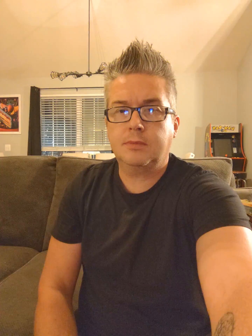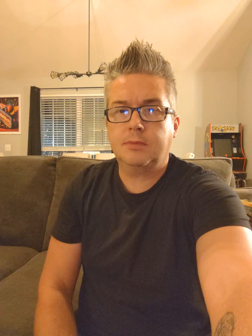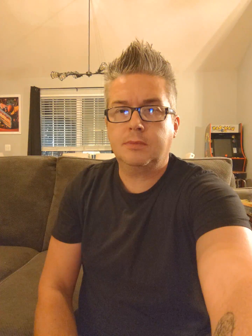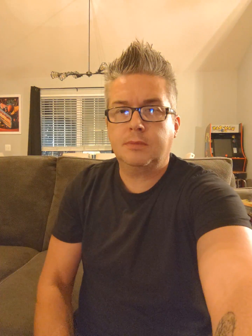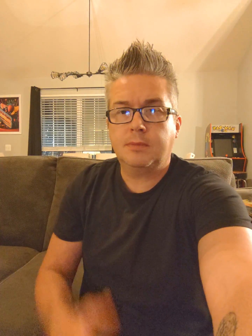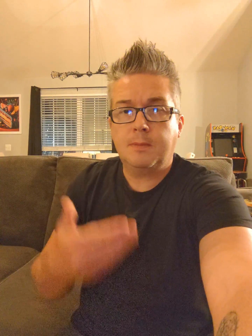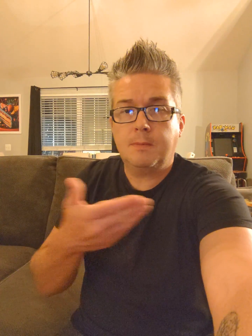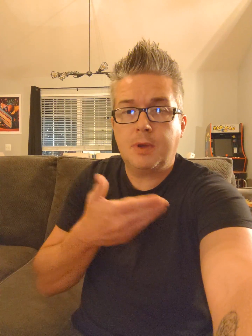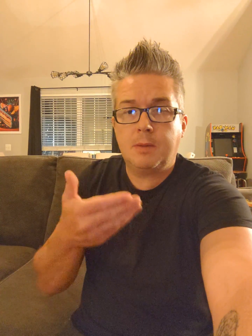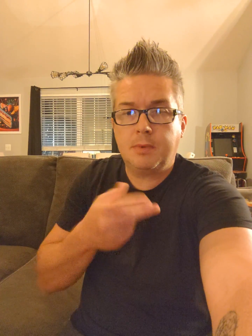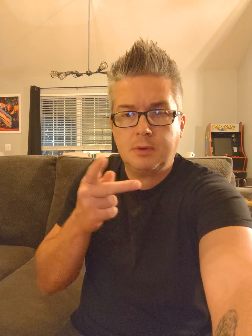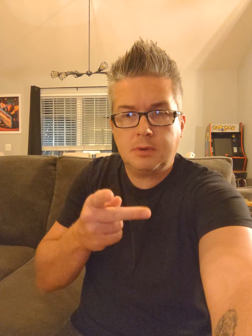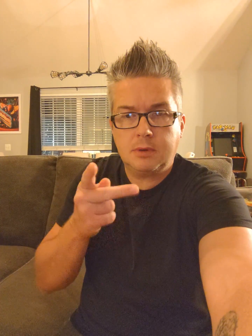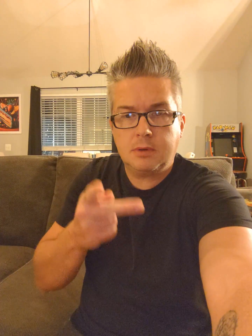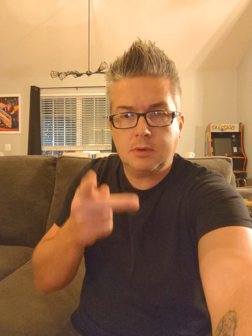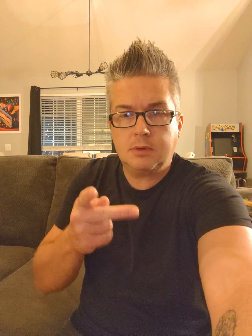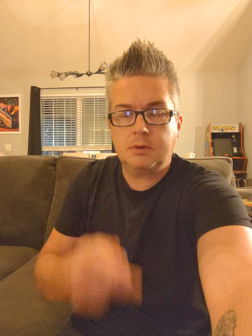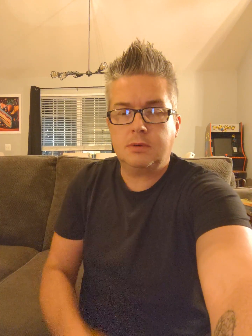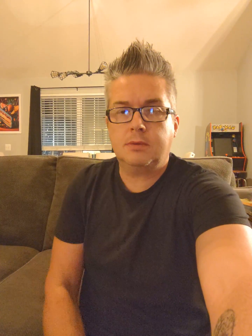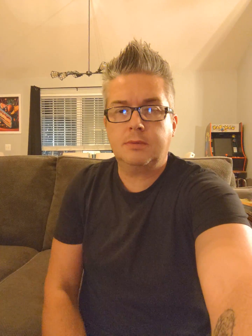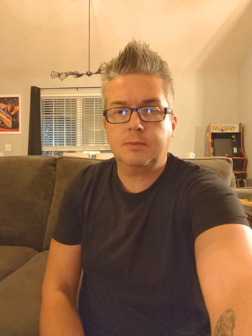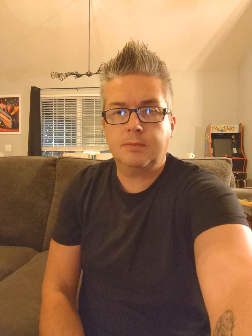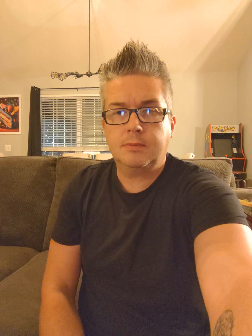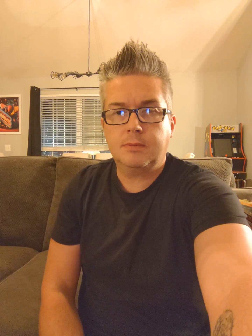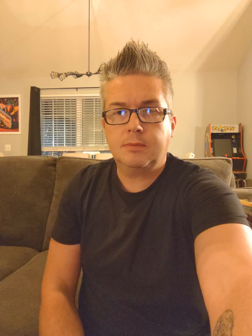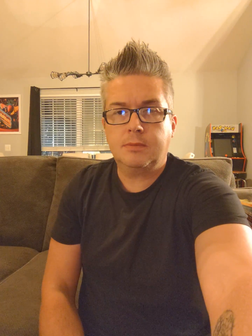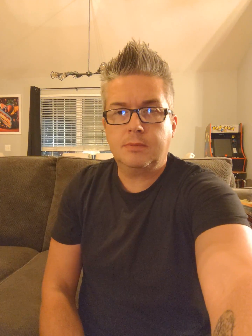babysitter